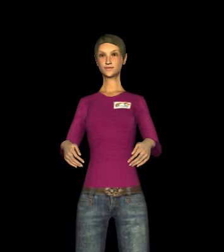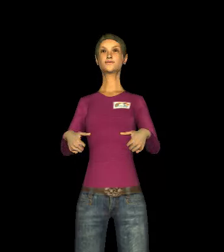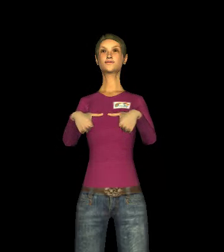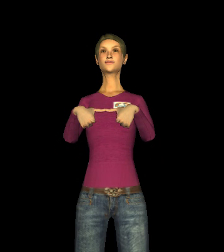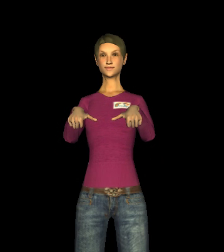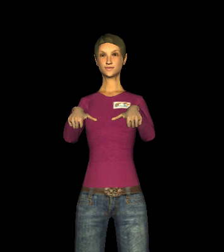يبقى